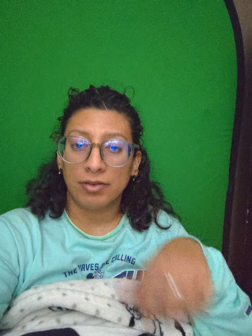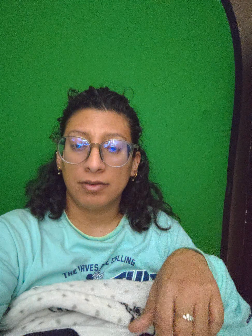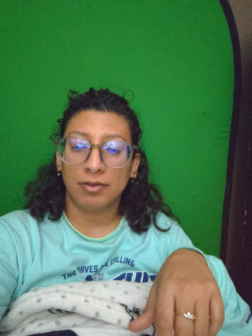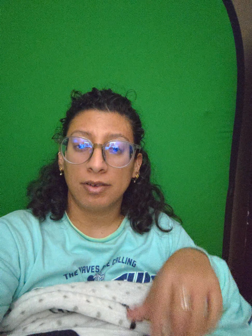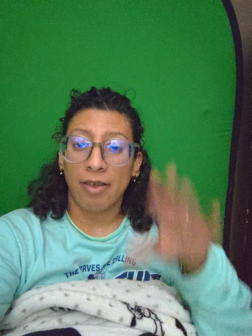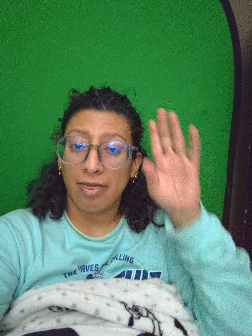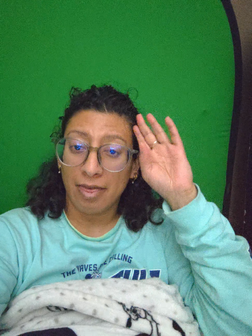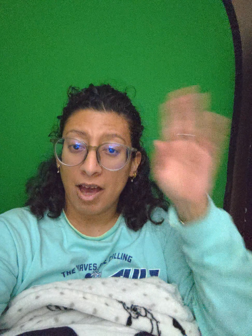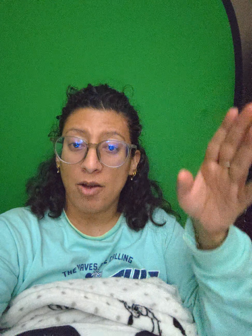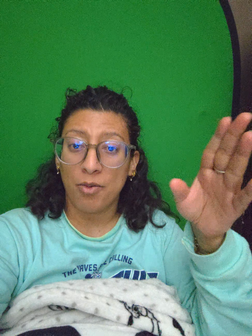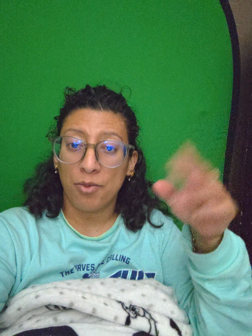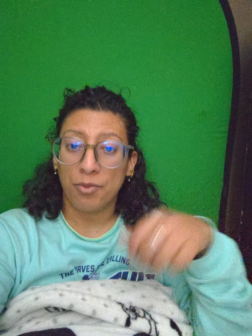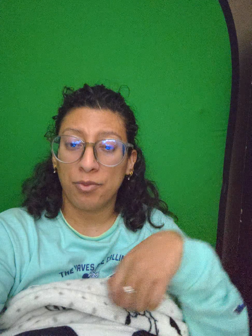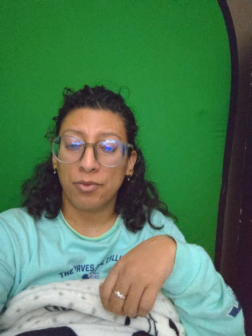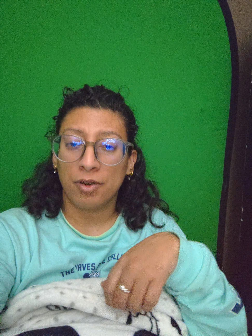hello